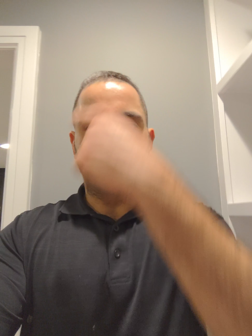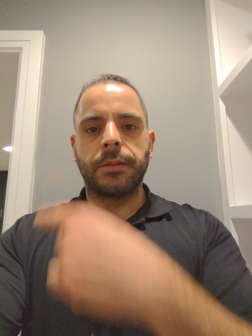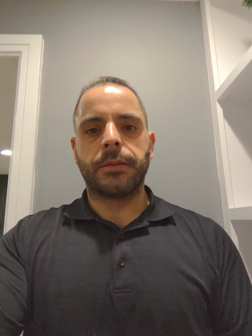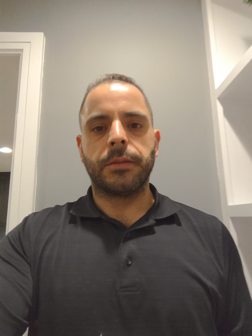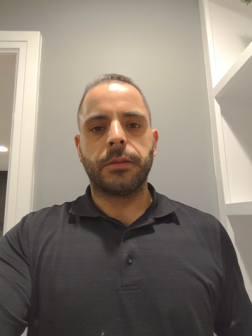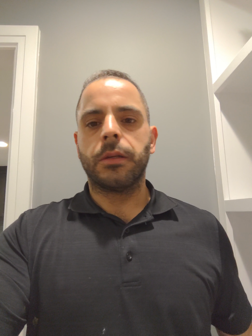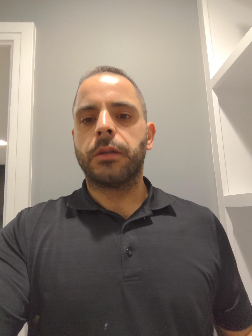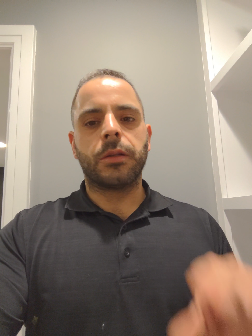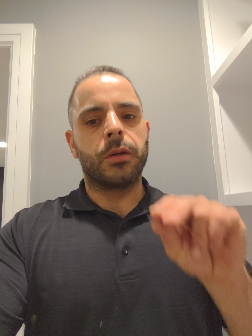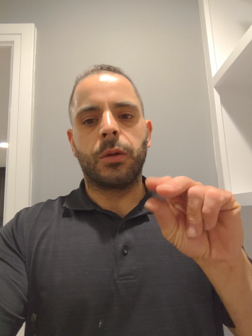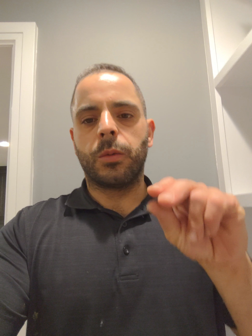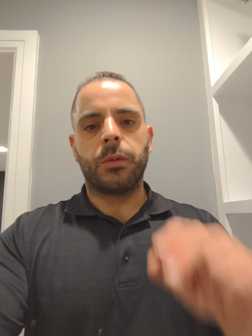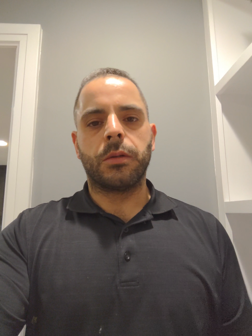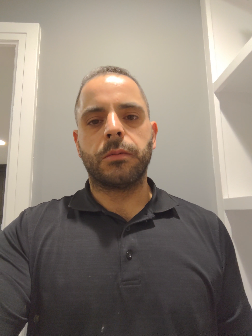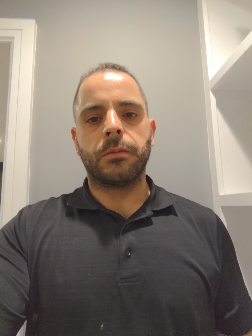no